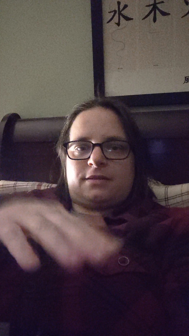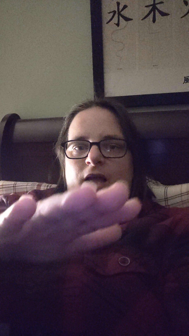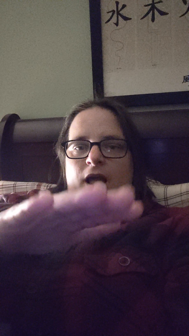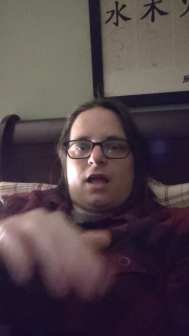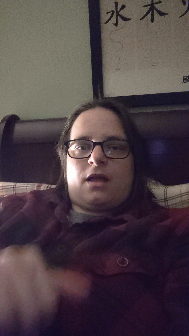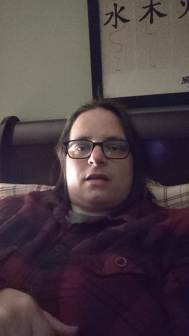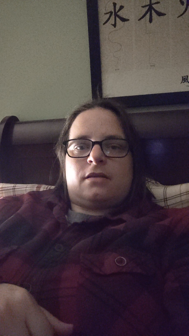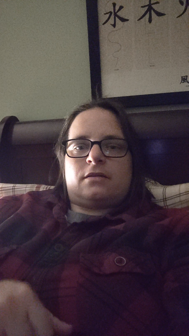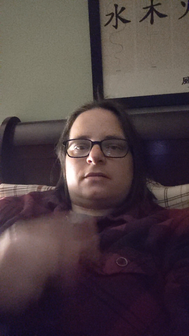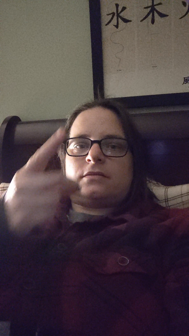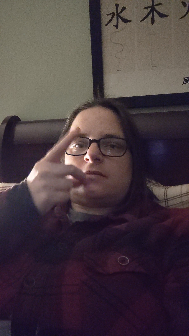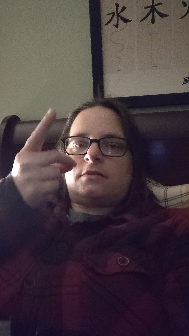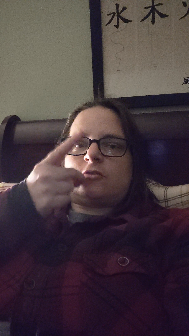dinner